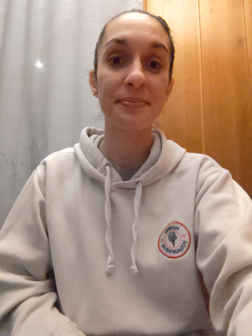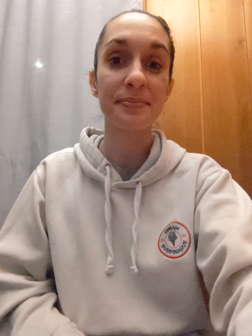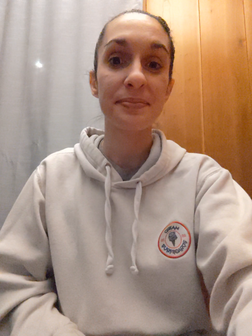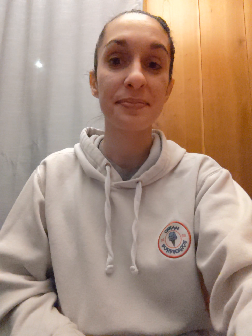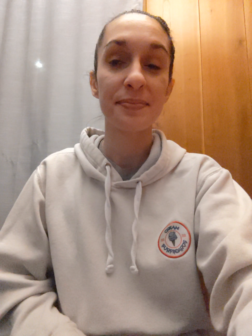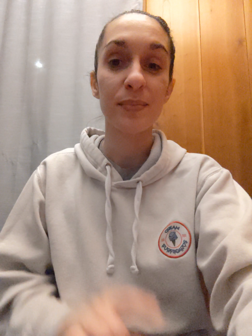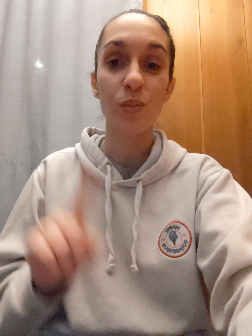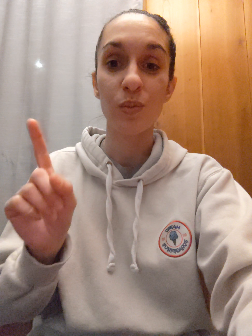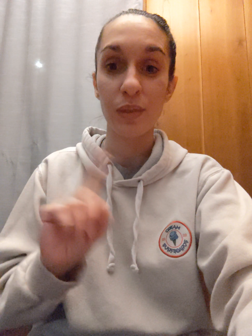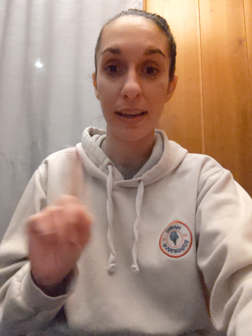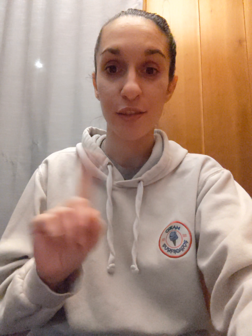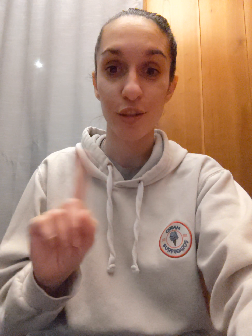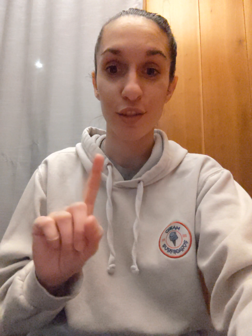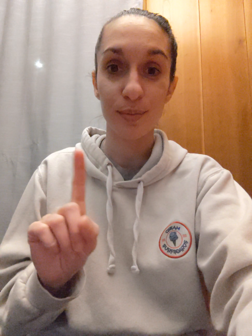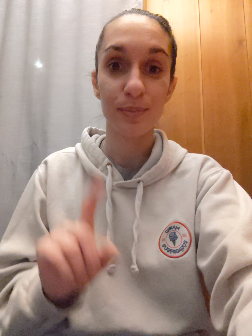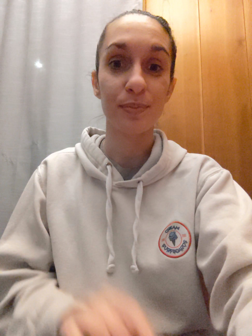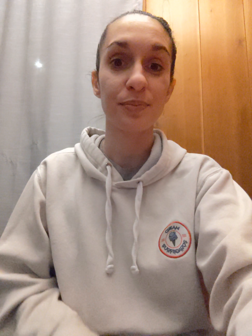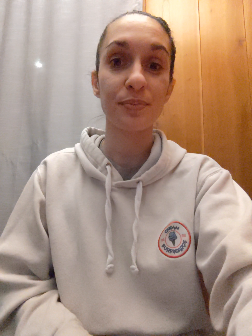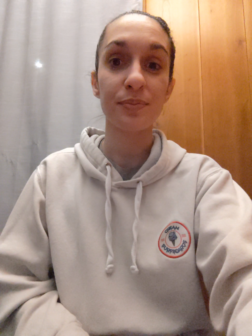where